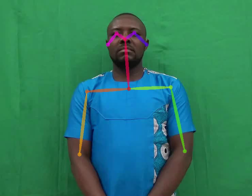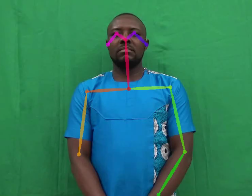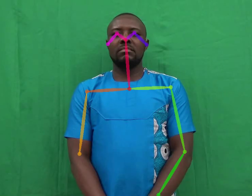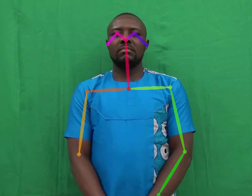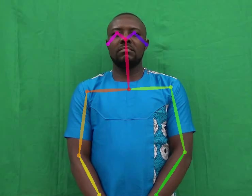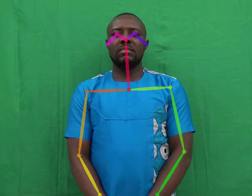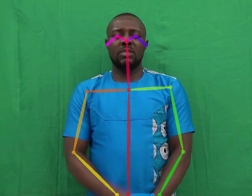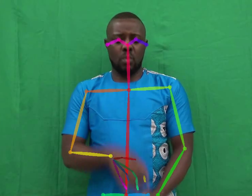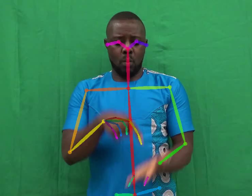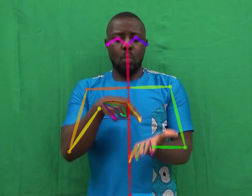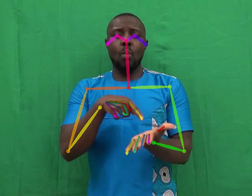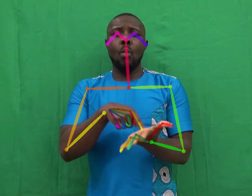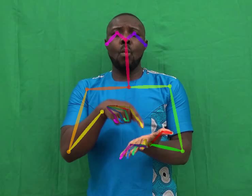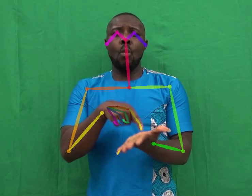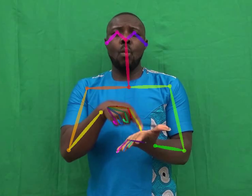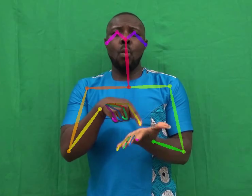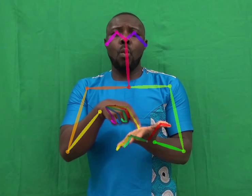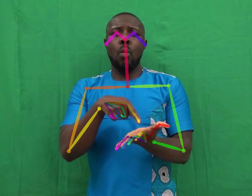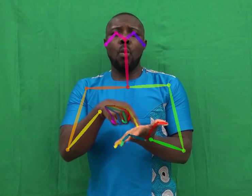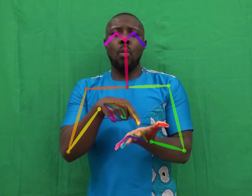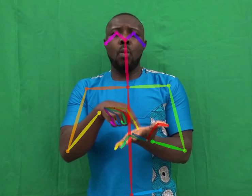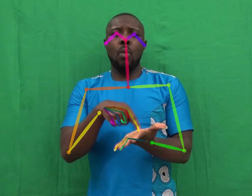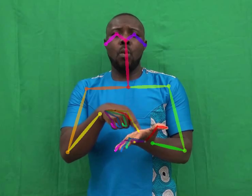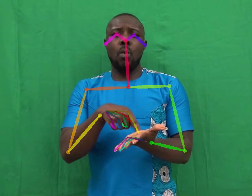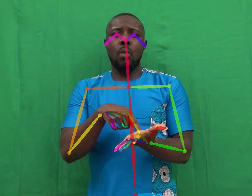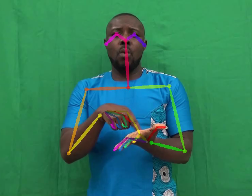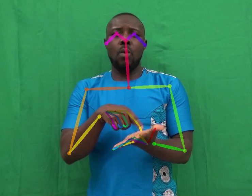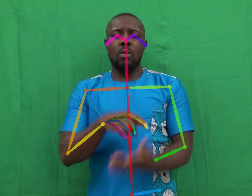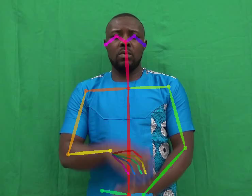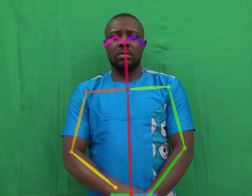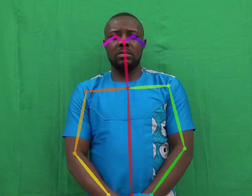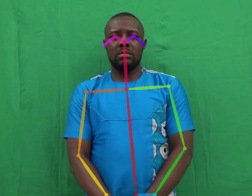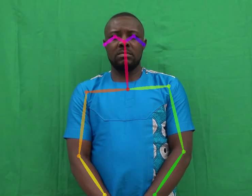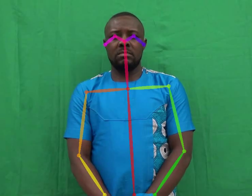owe or debt